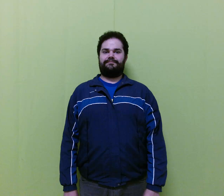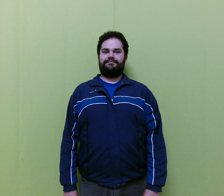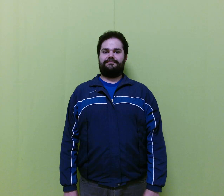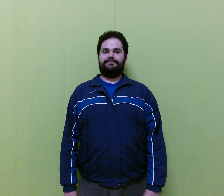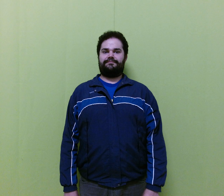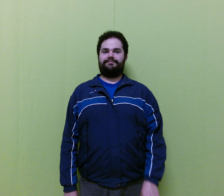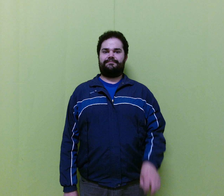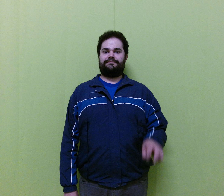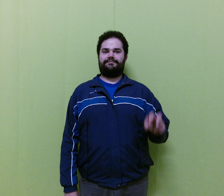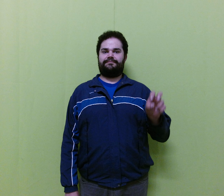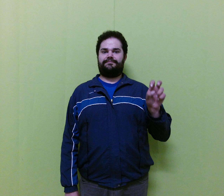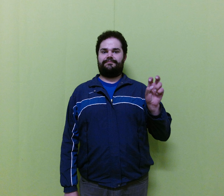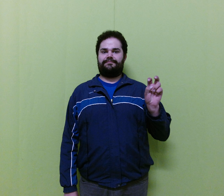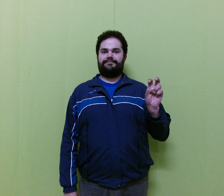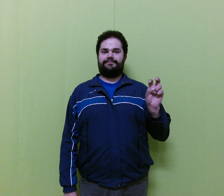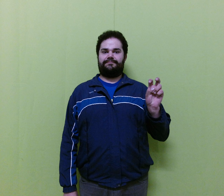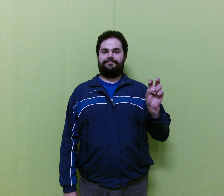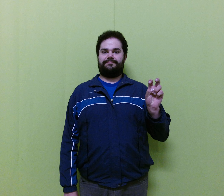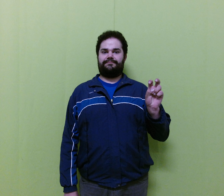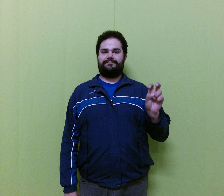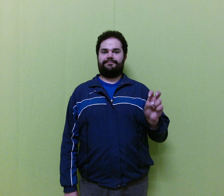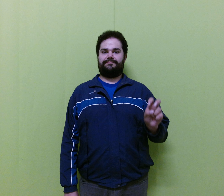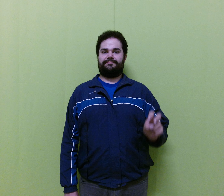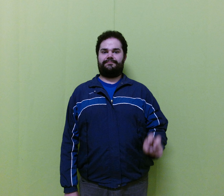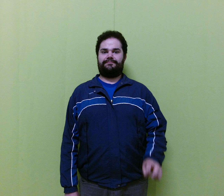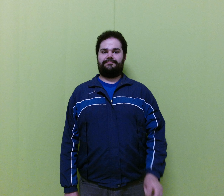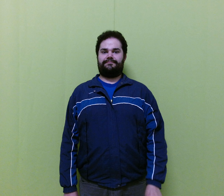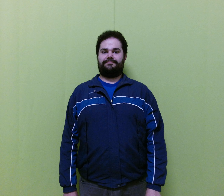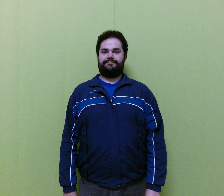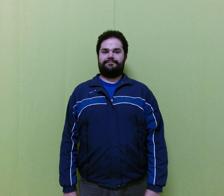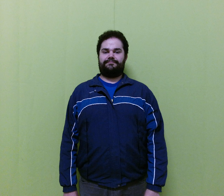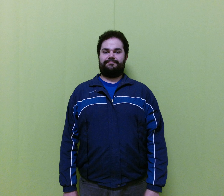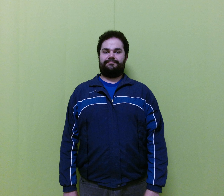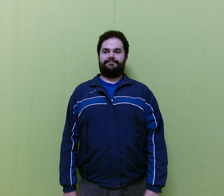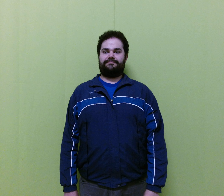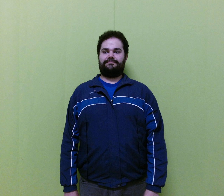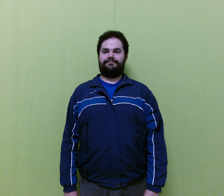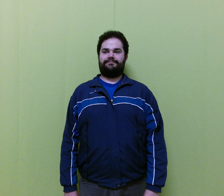cinco